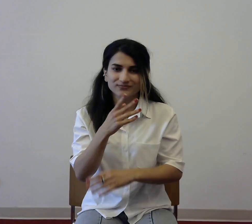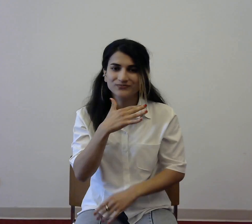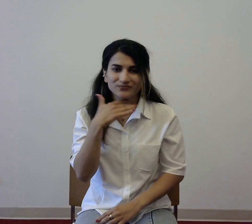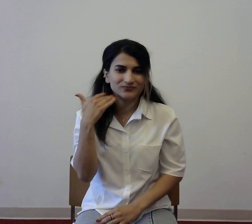çox